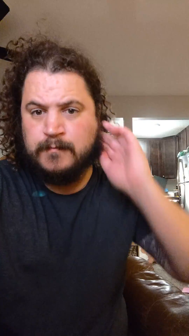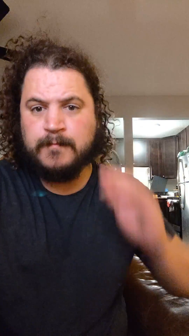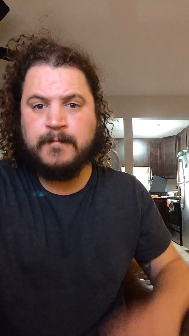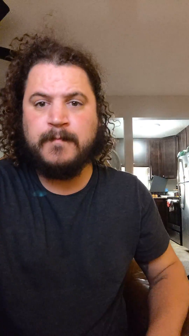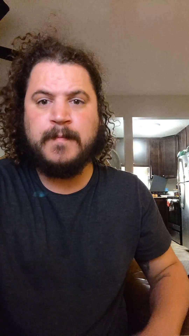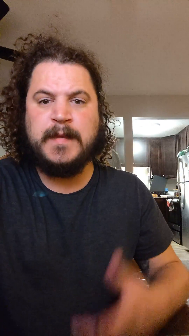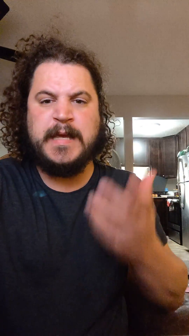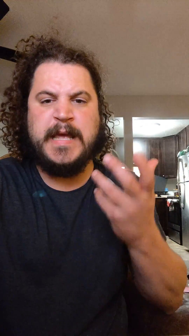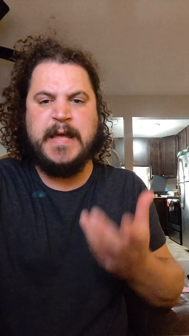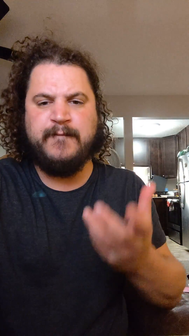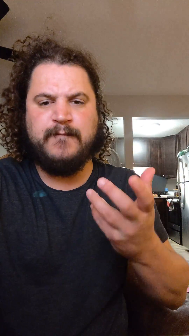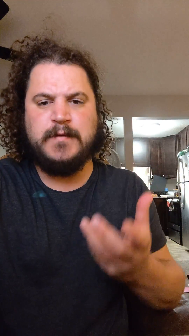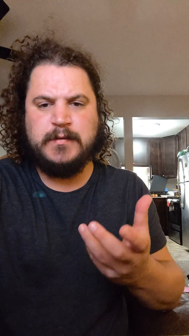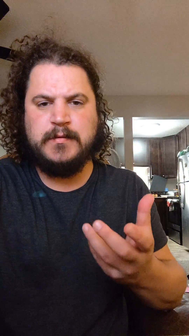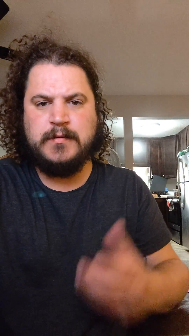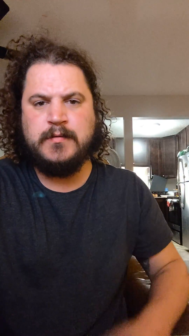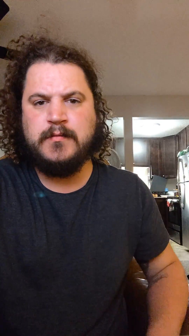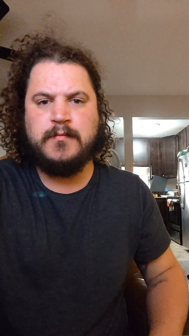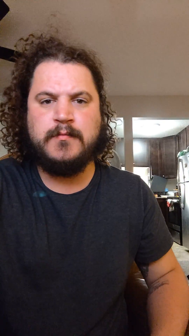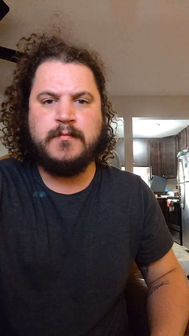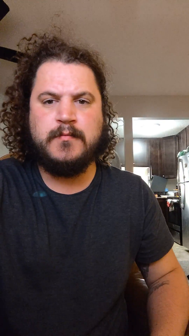heavy